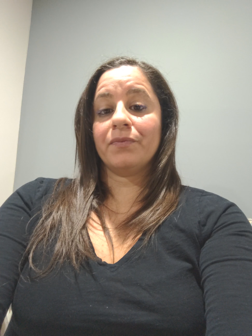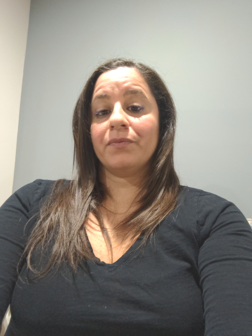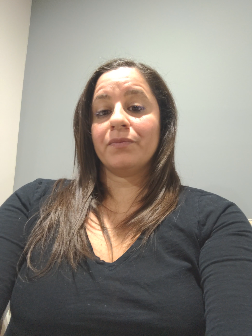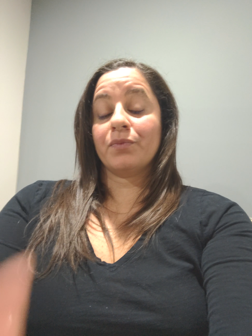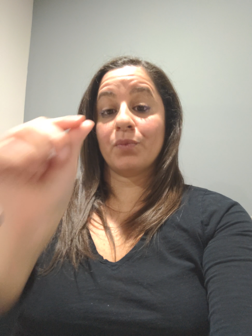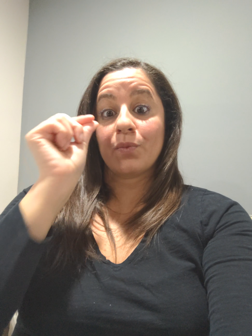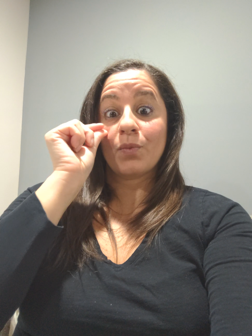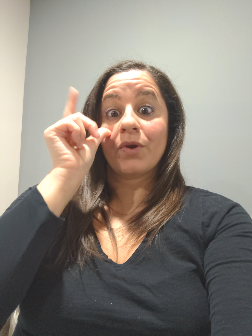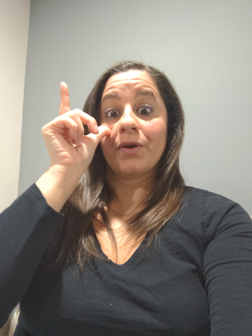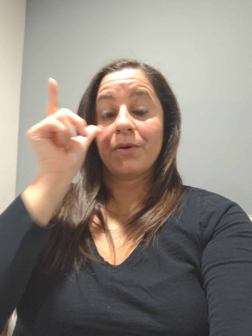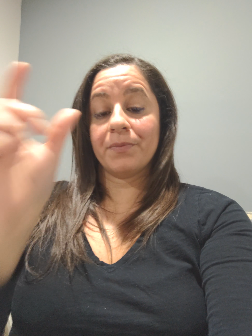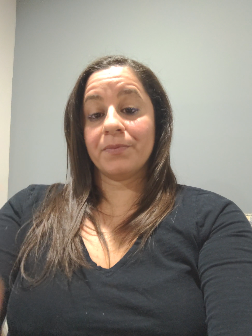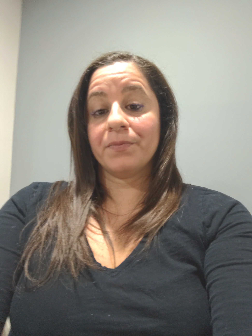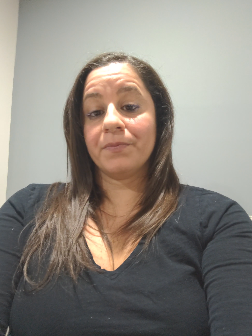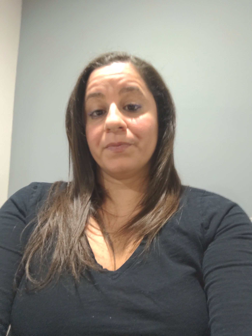awake